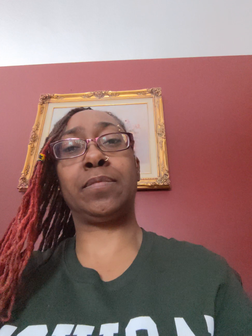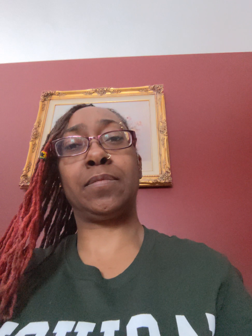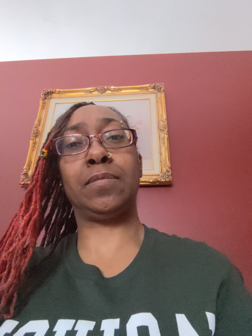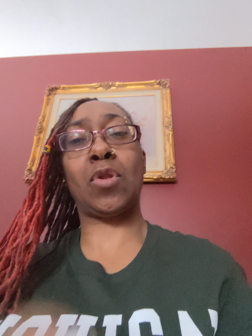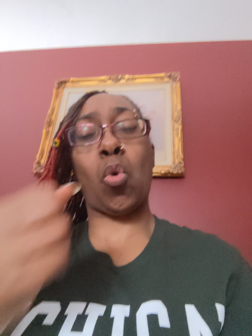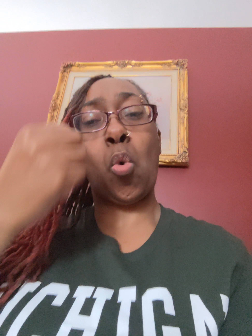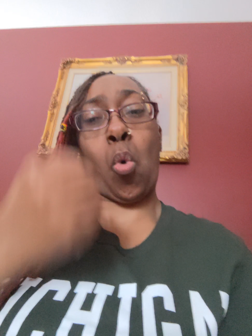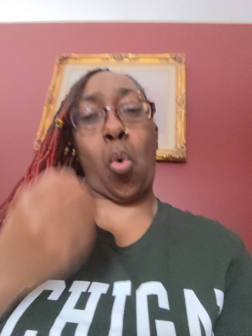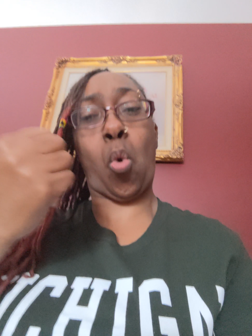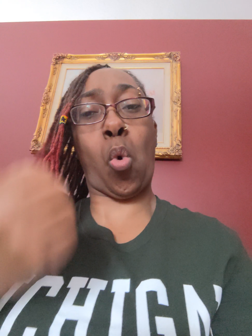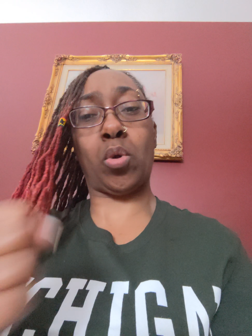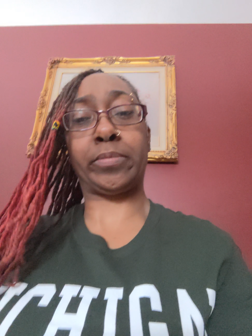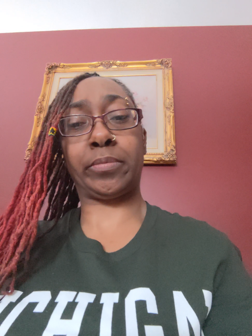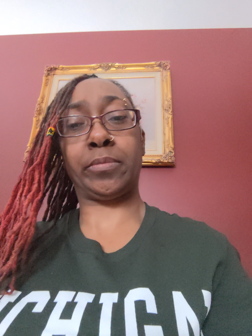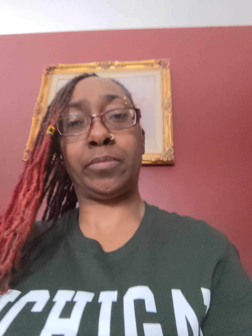car